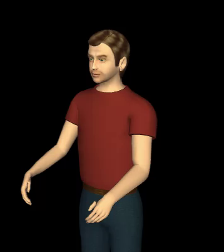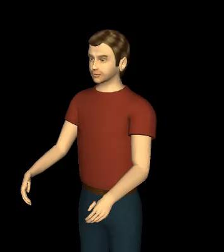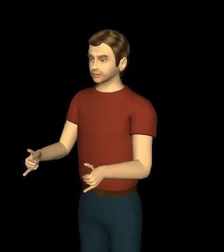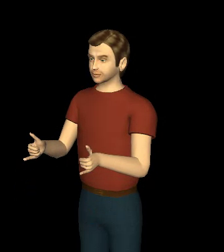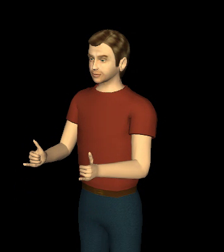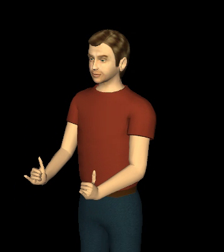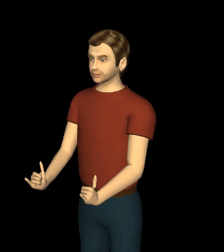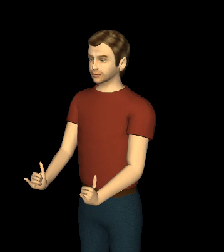كرسي